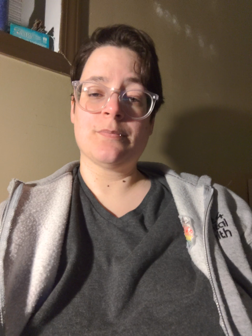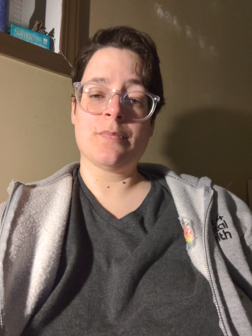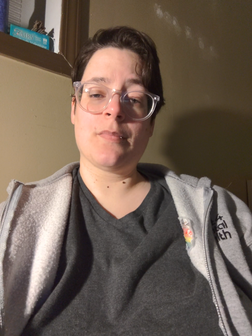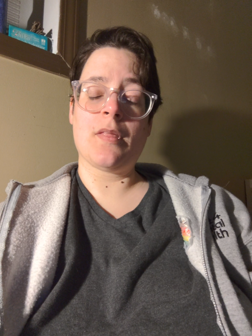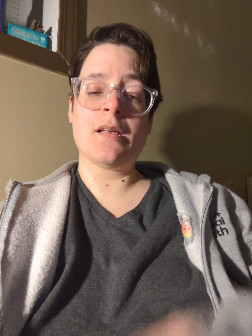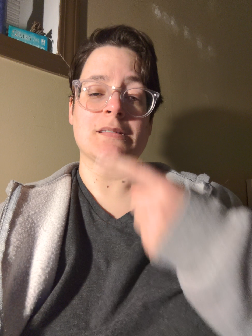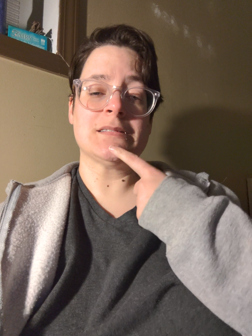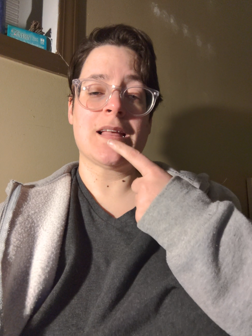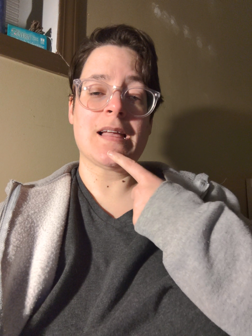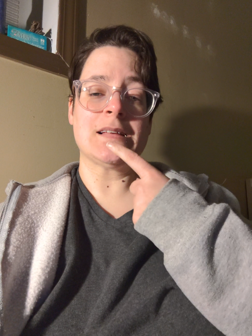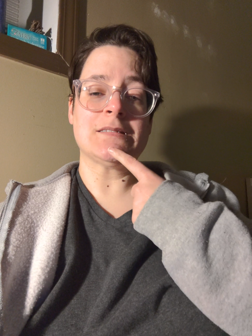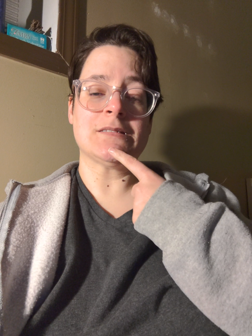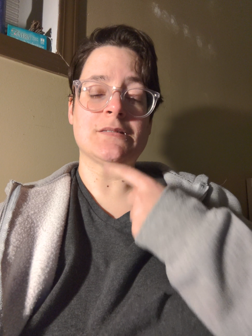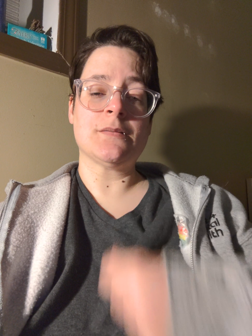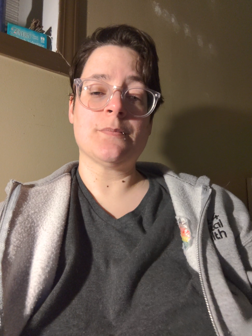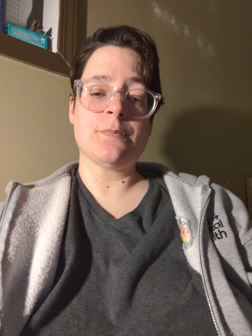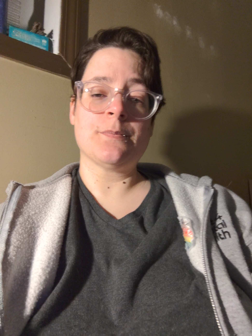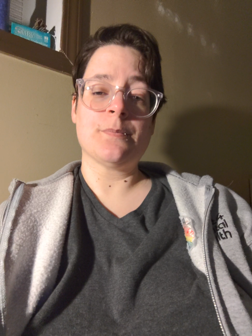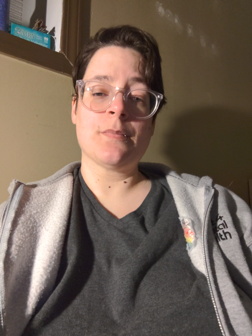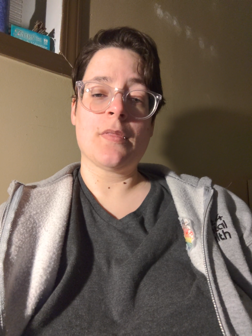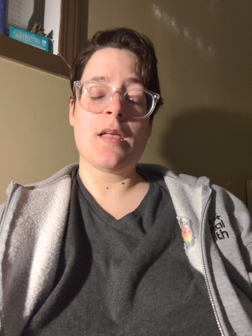say